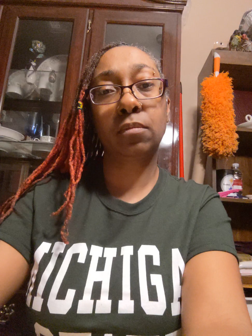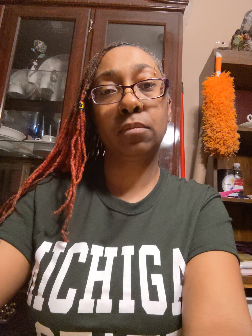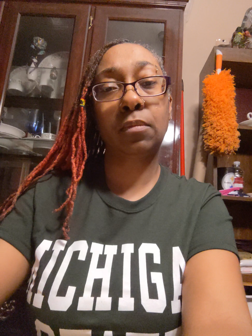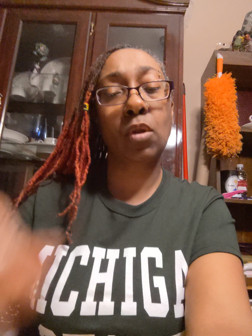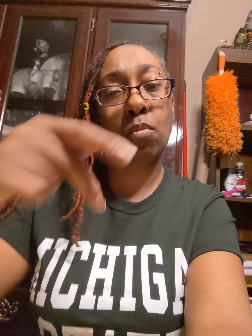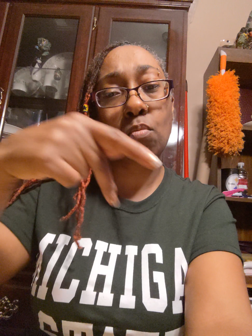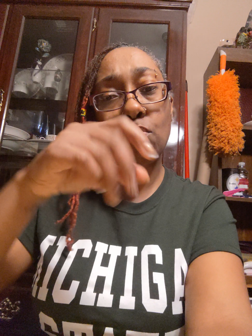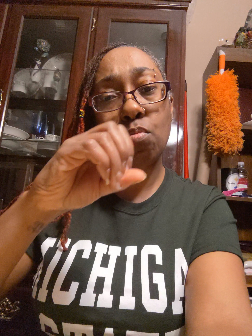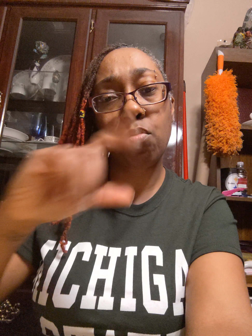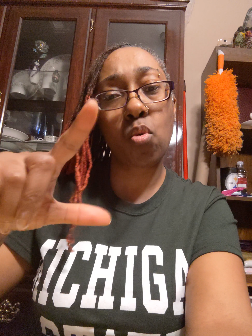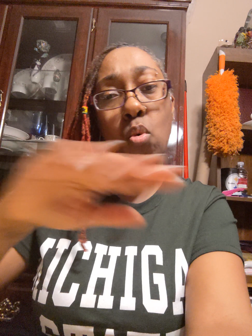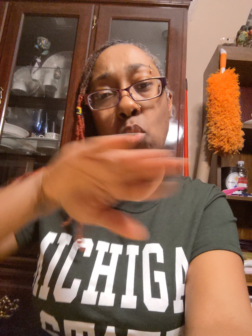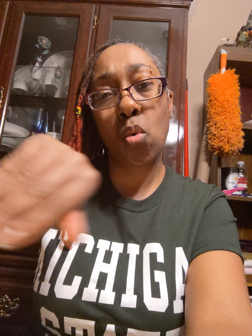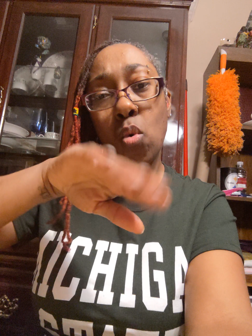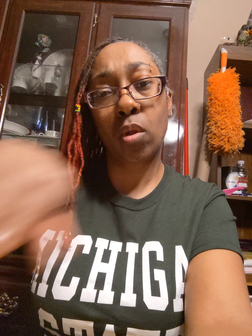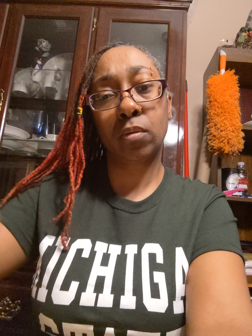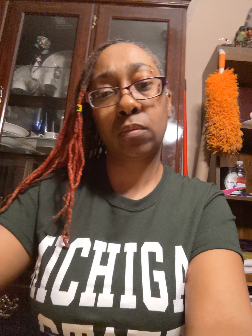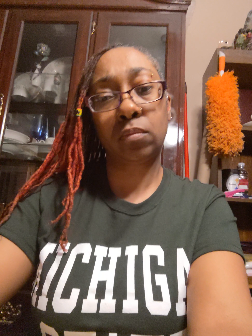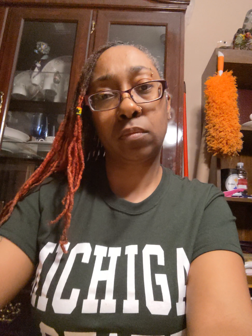pool